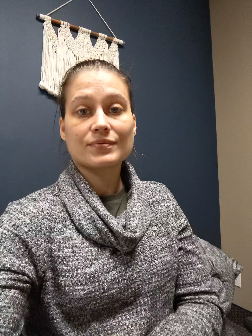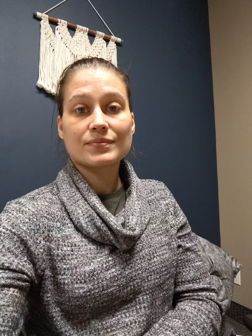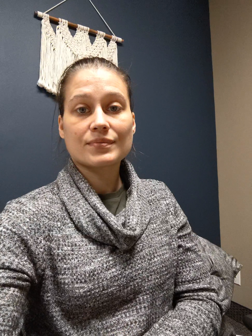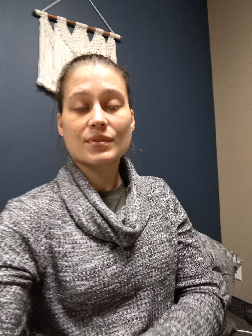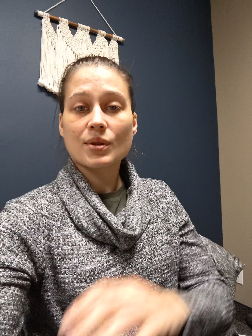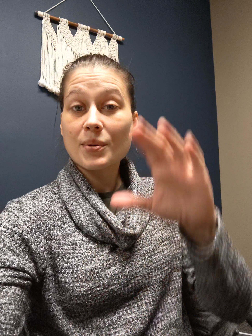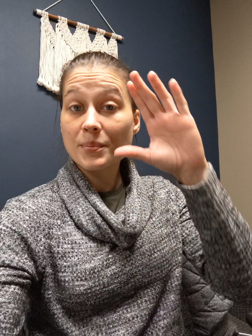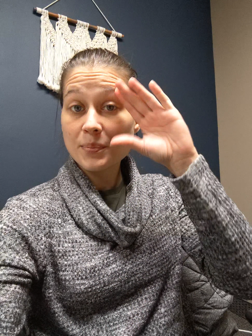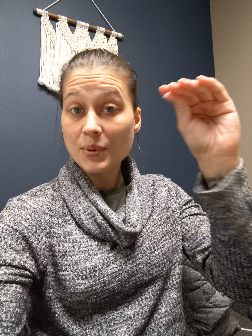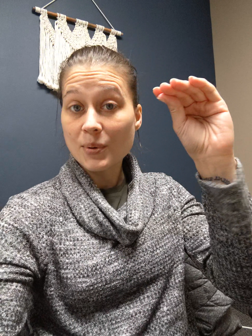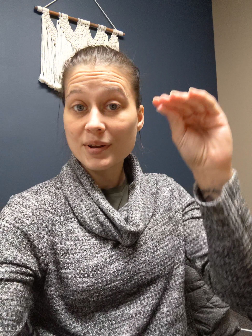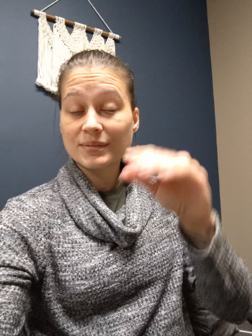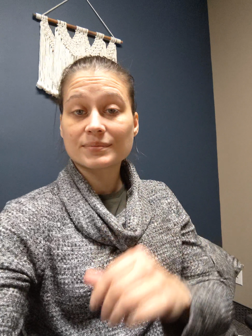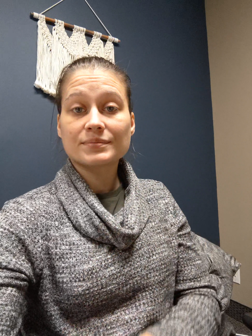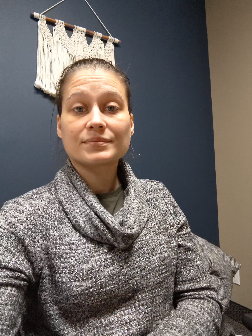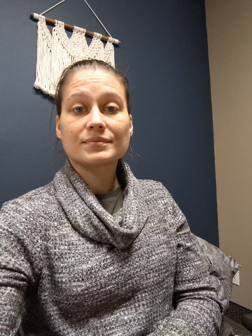boy